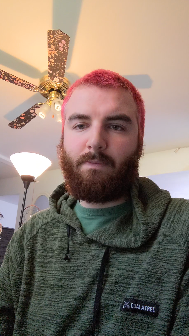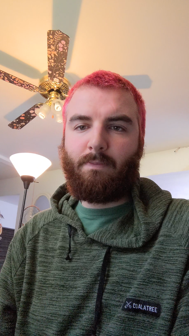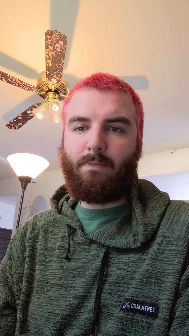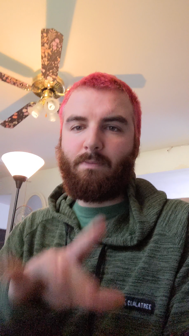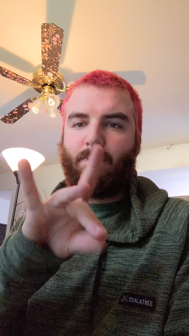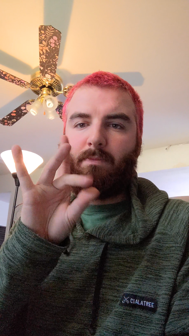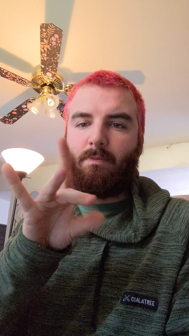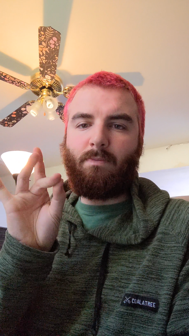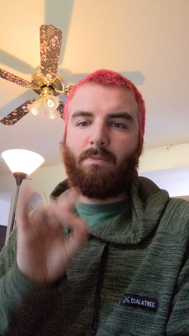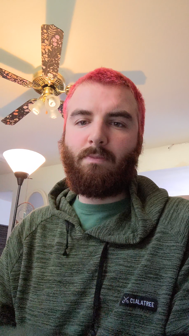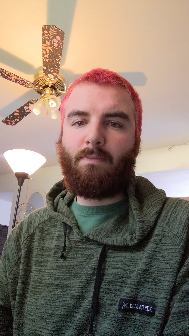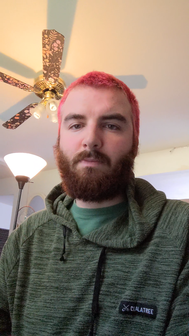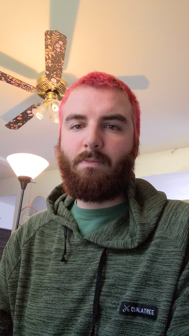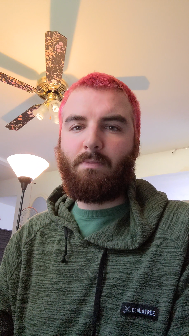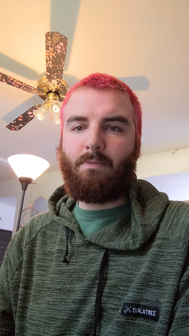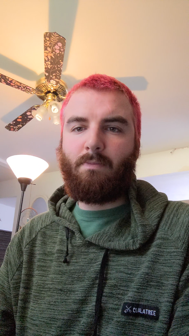choose